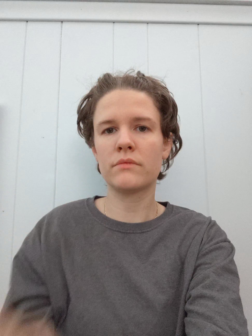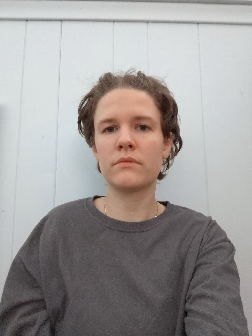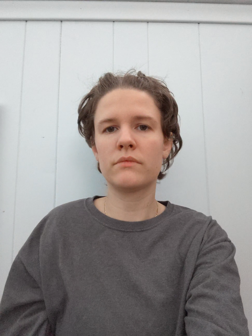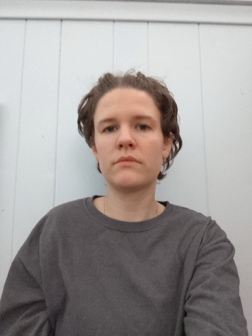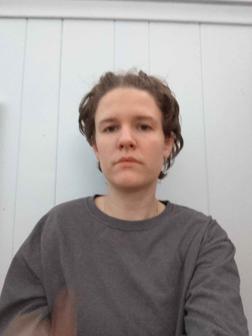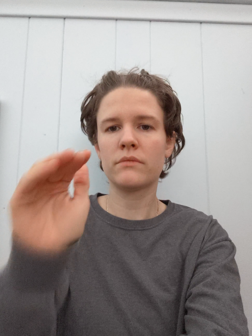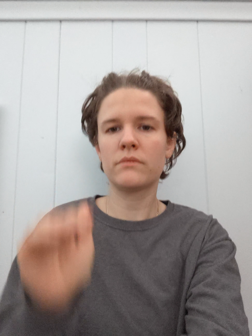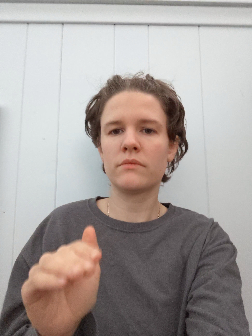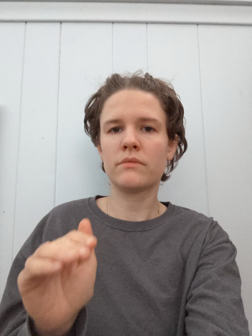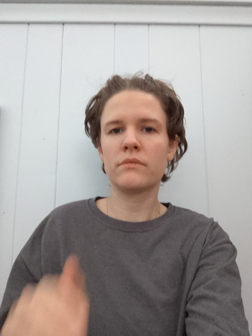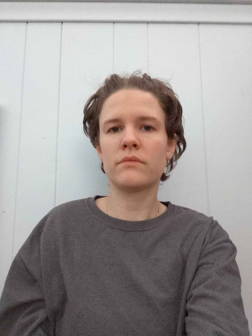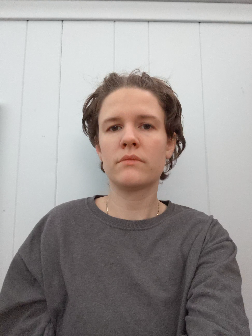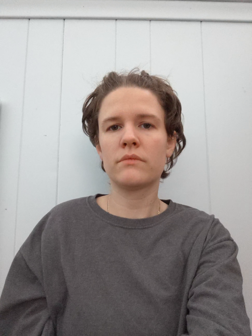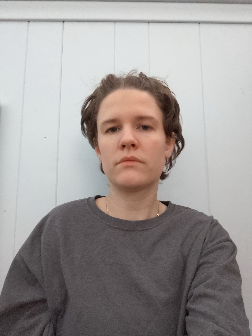child